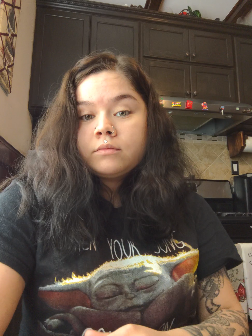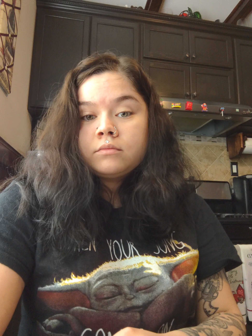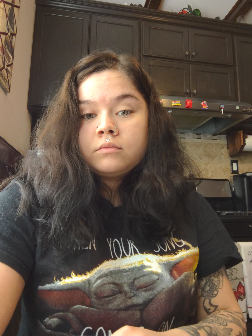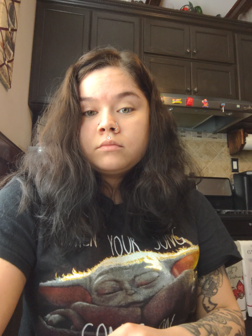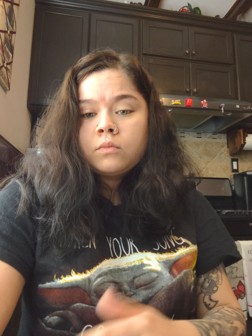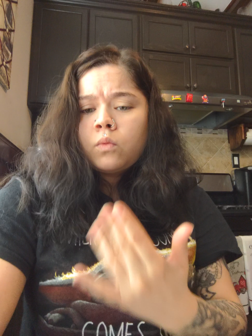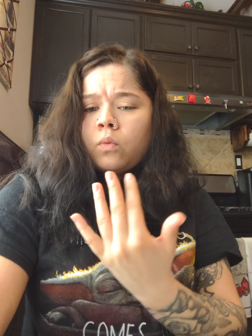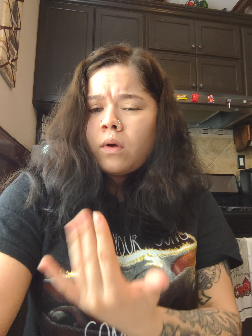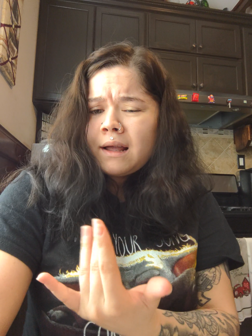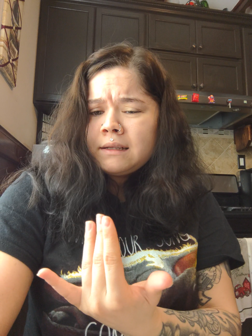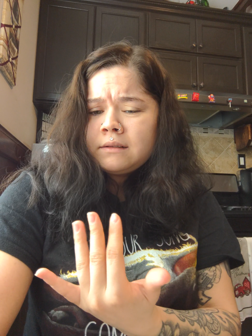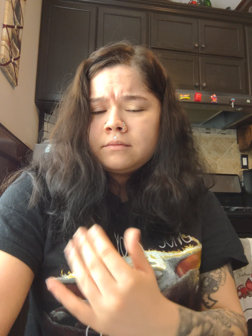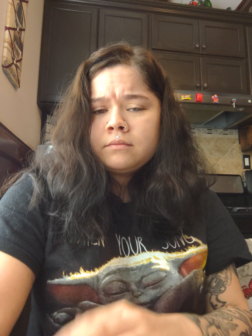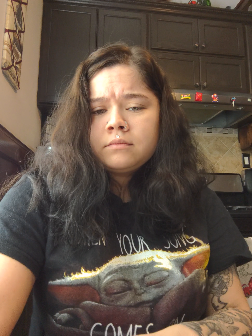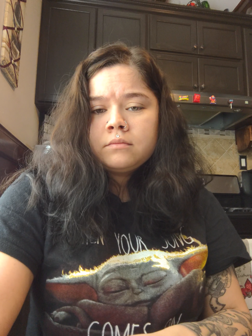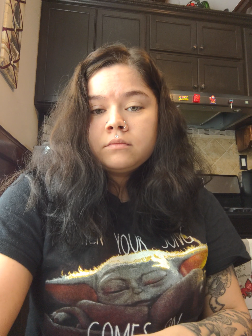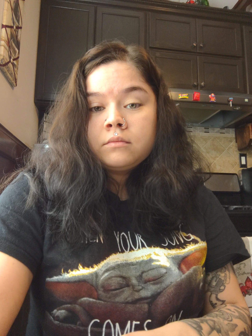wait